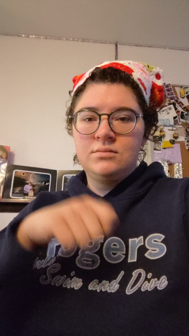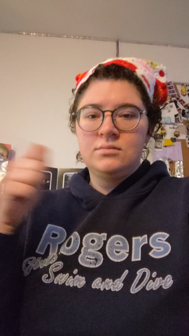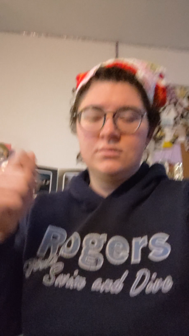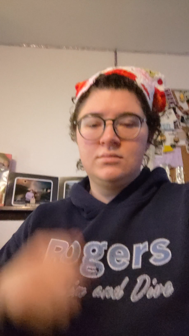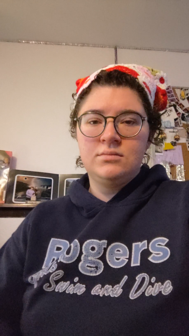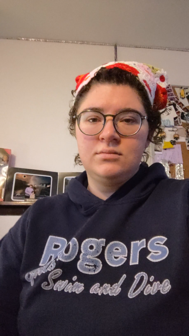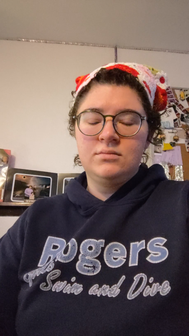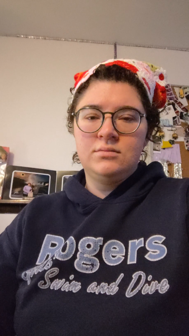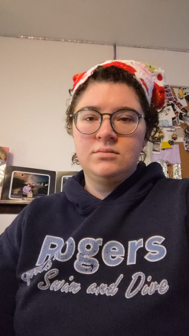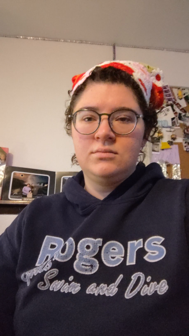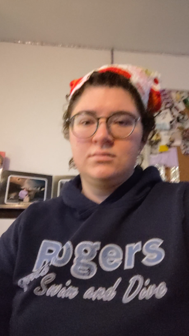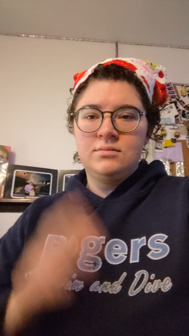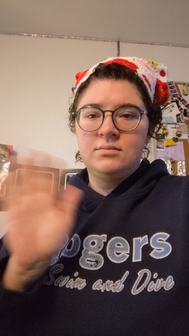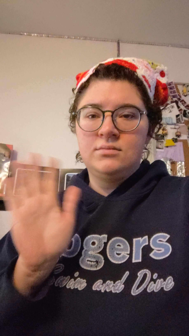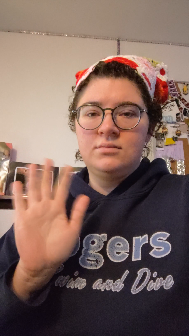hi